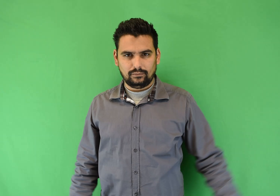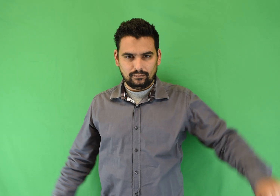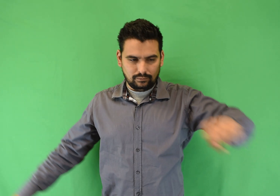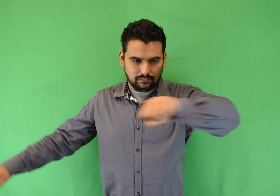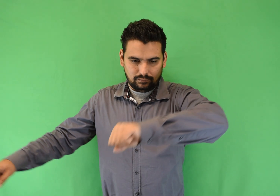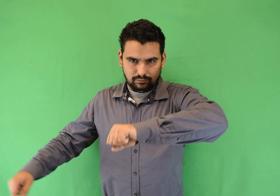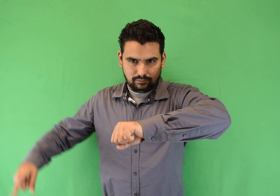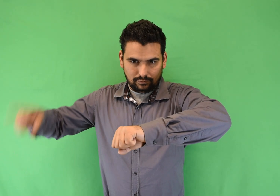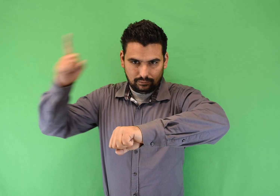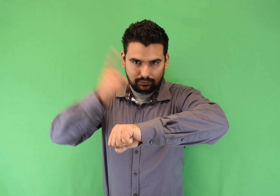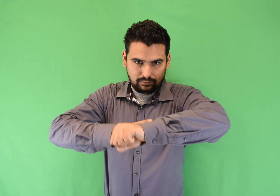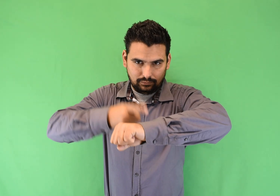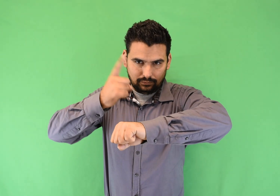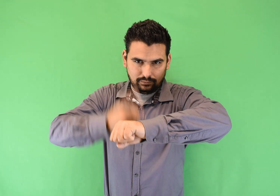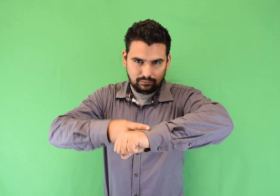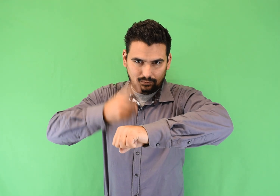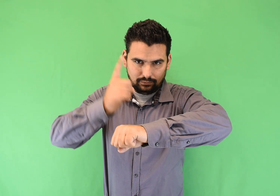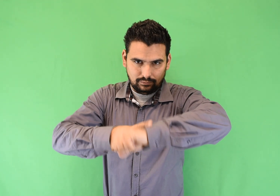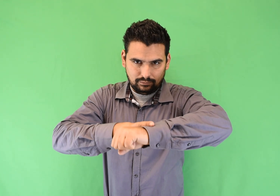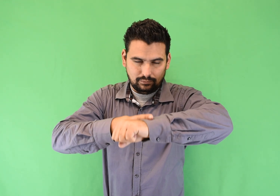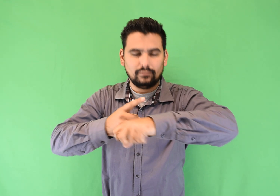enfermo